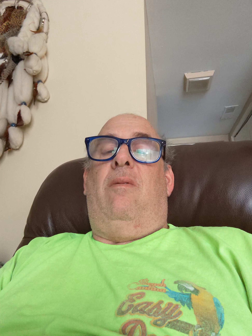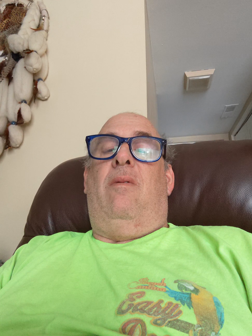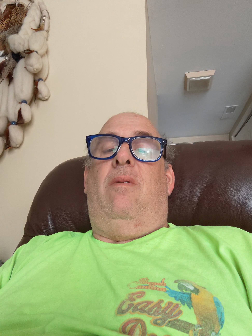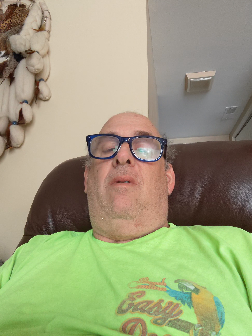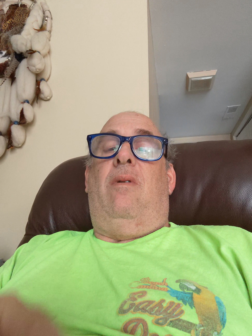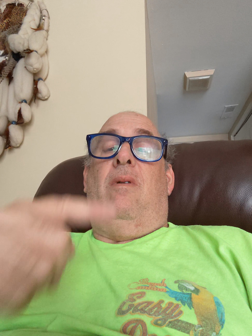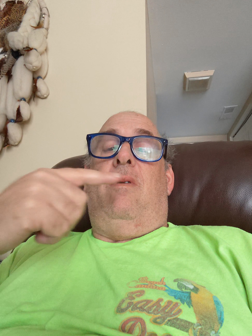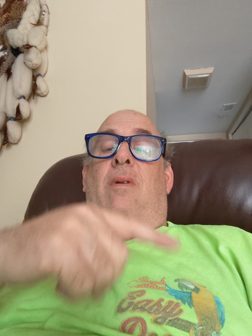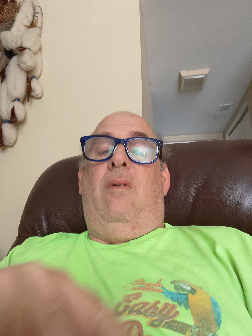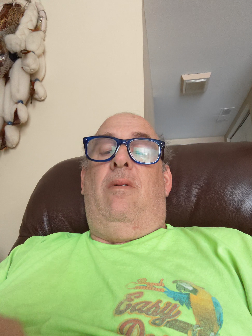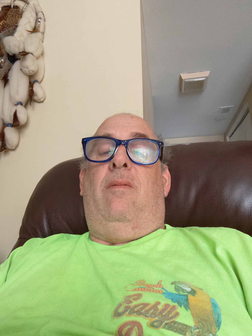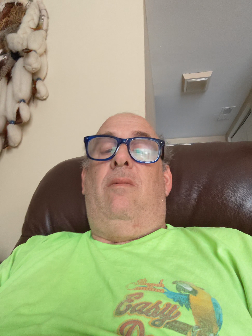he/she/it